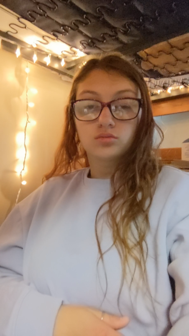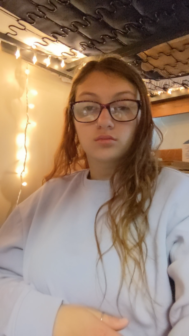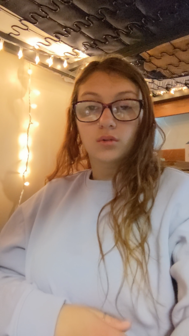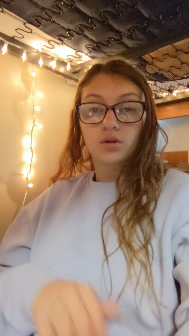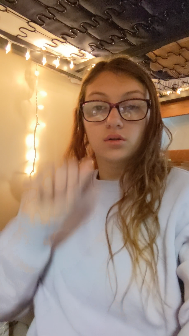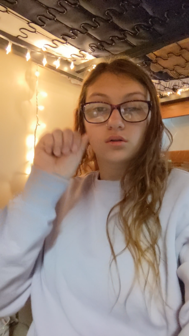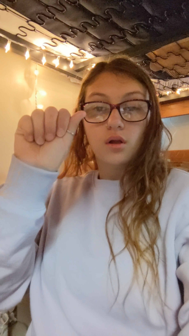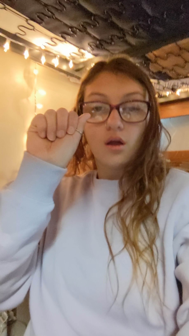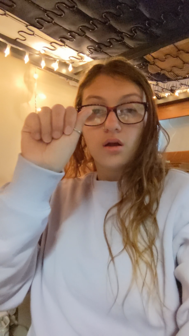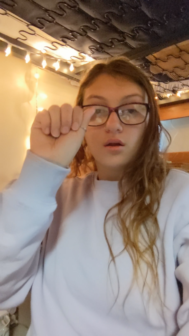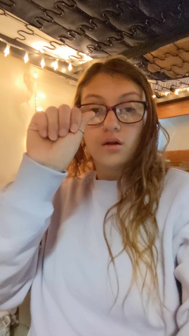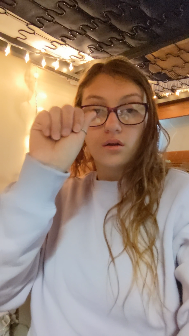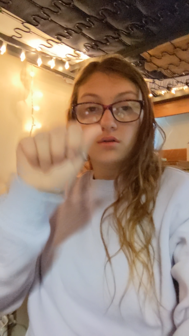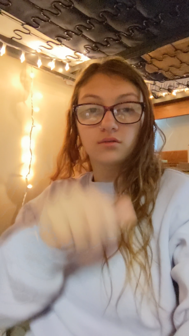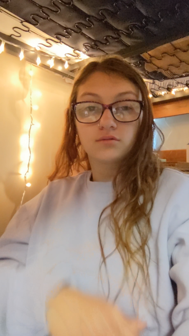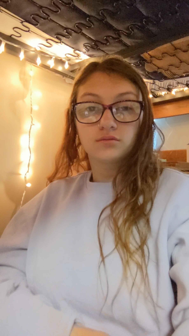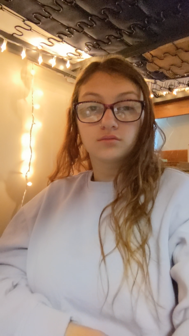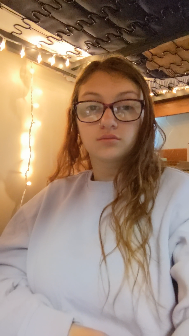knock